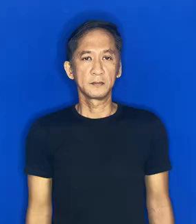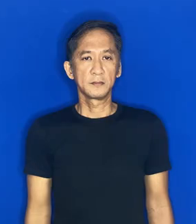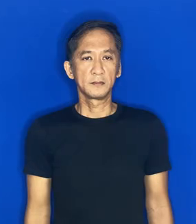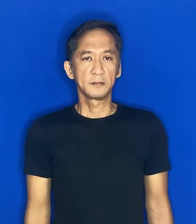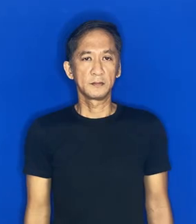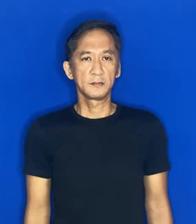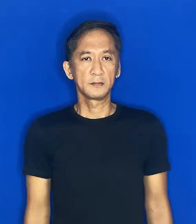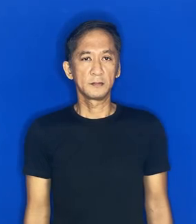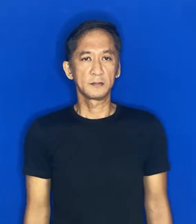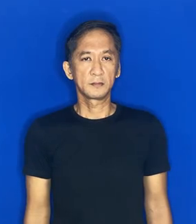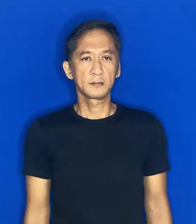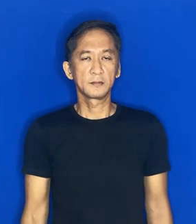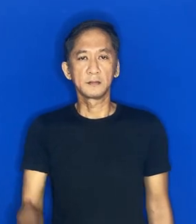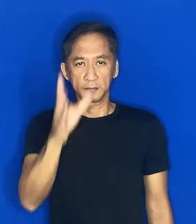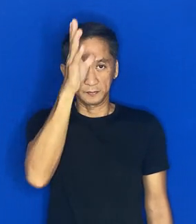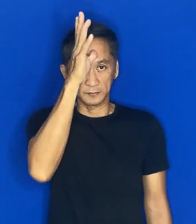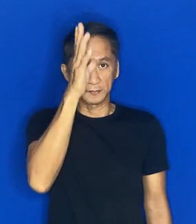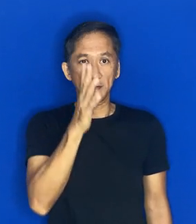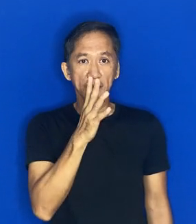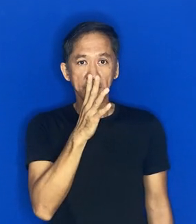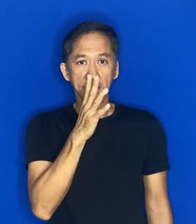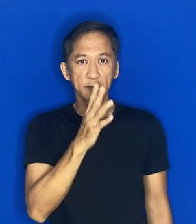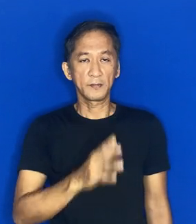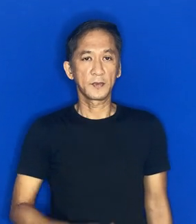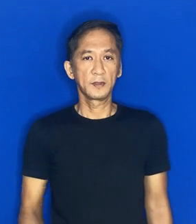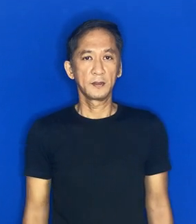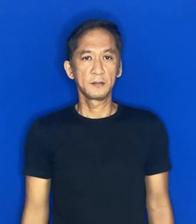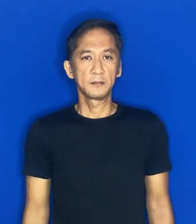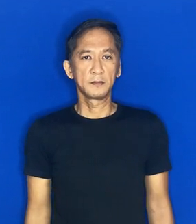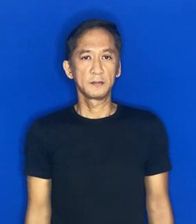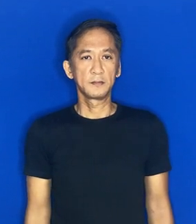parents